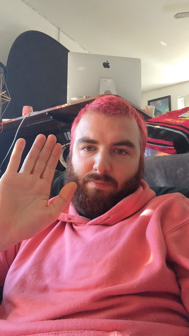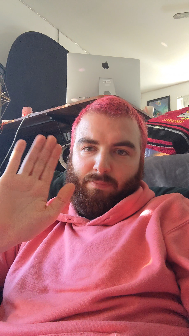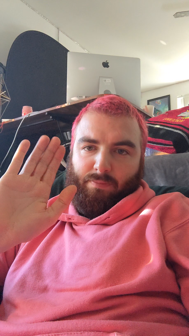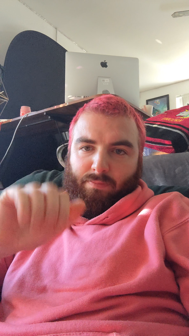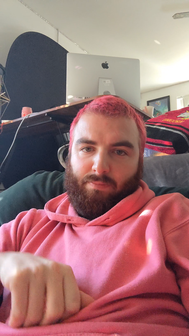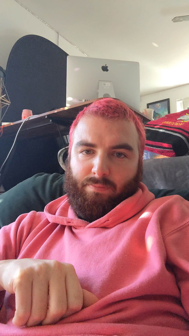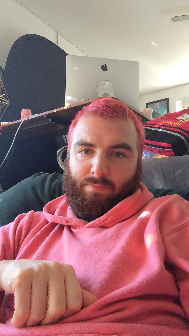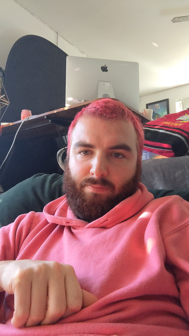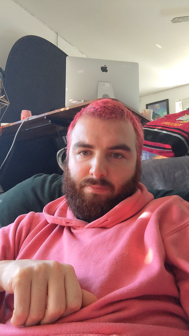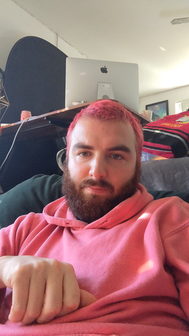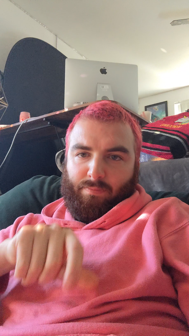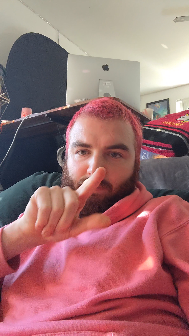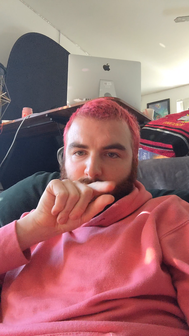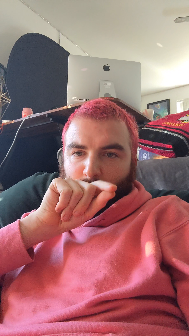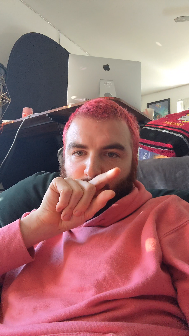chicken